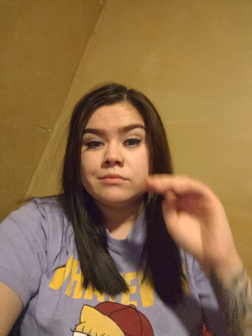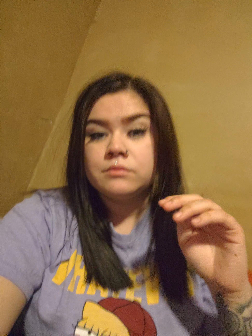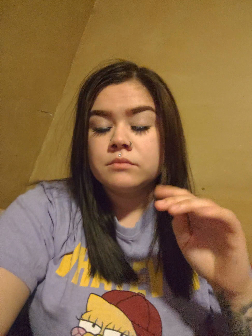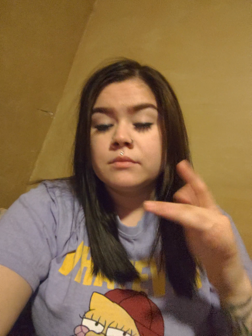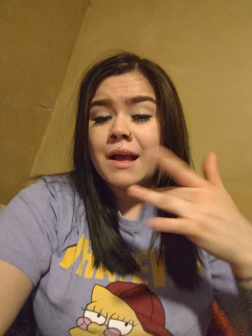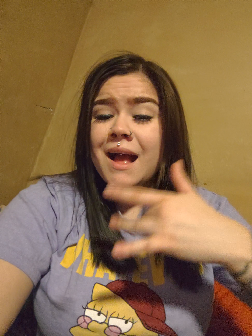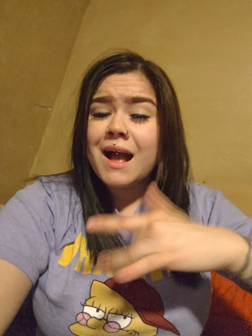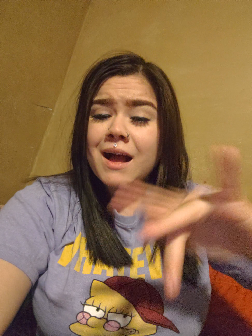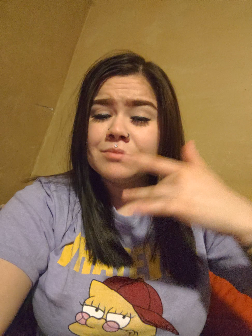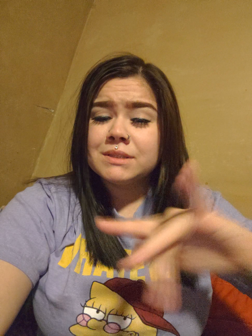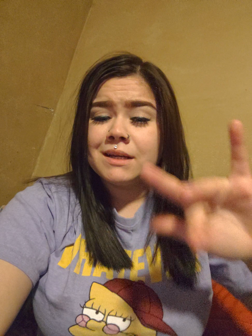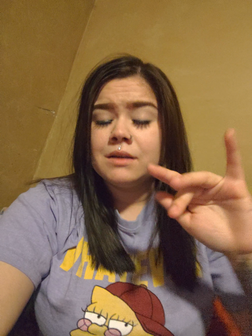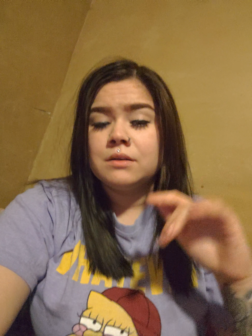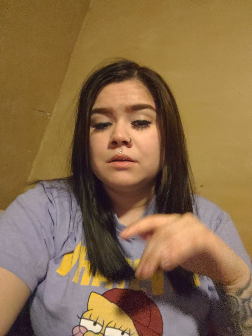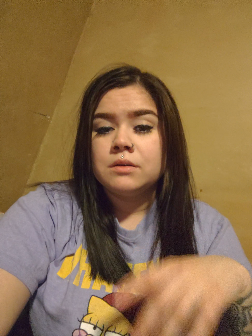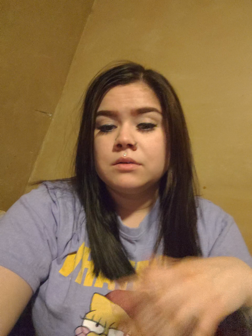empty